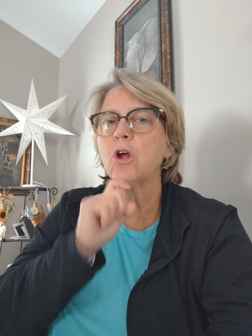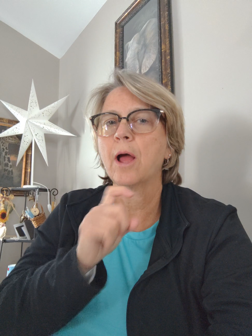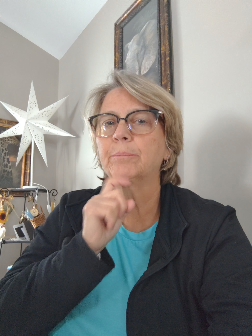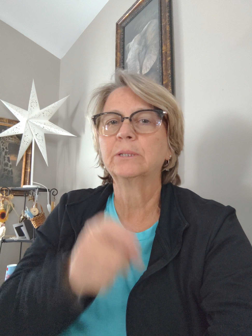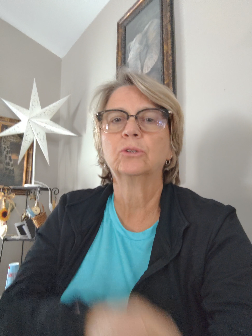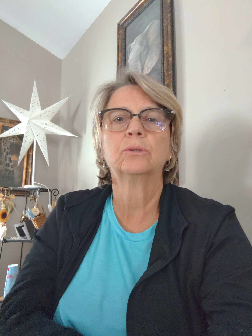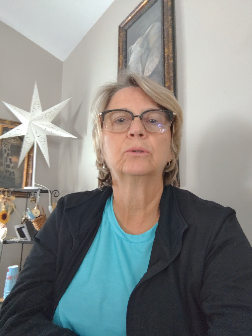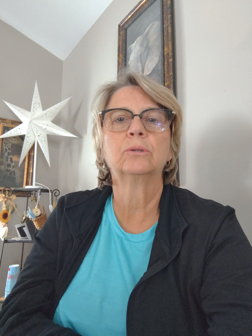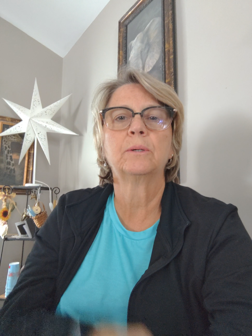garbage